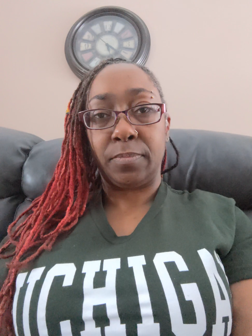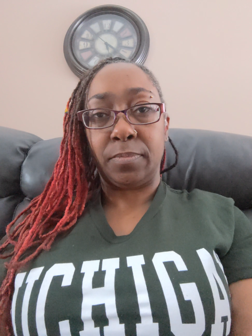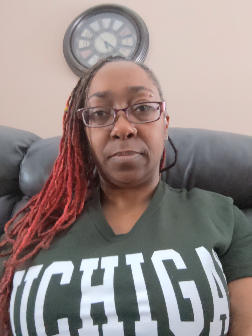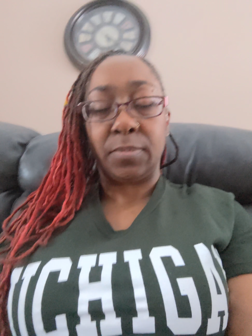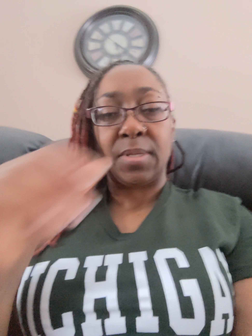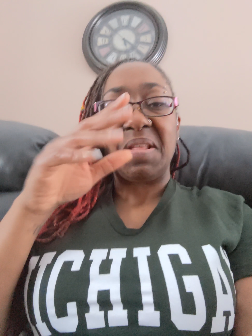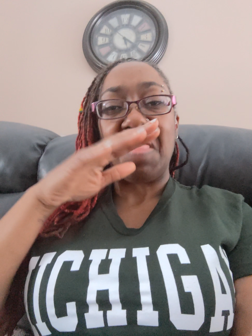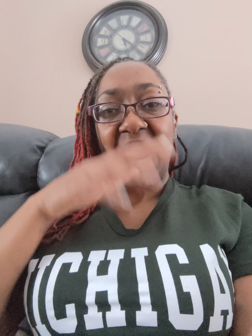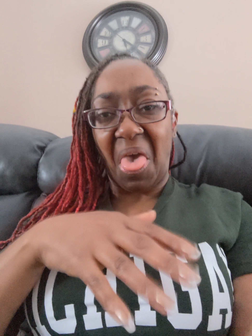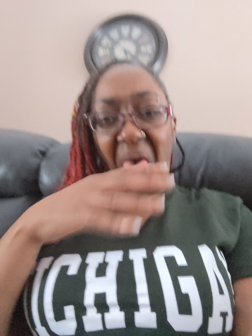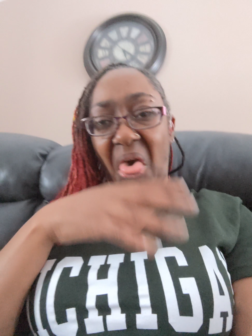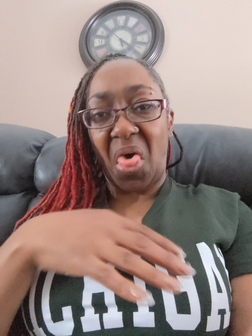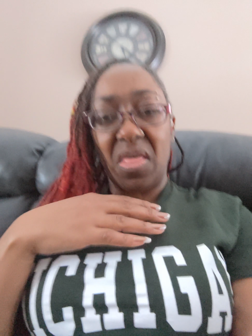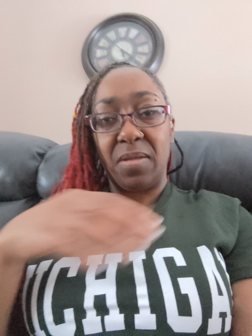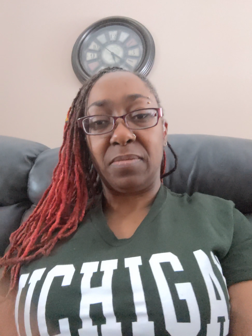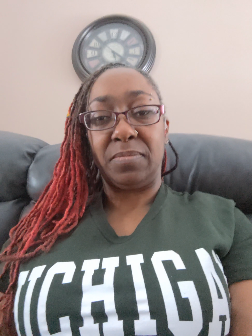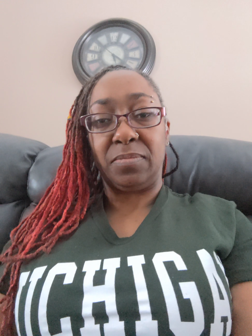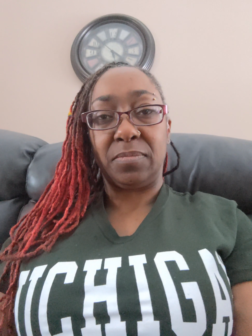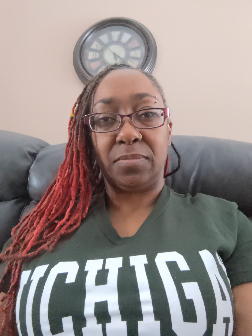yucky